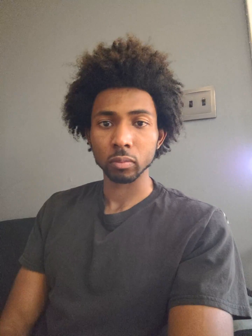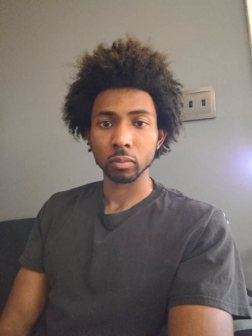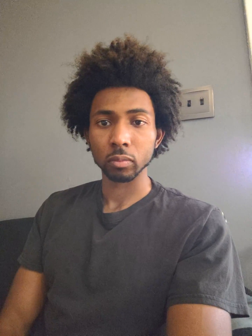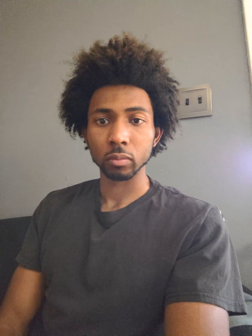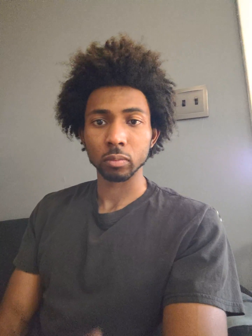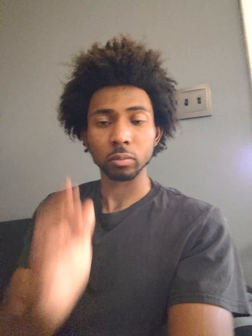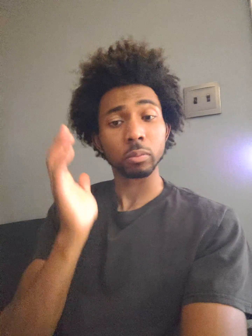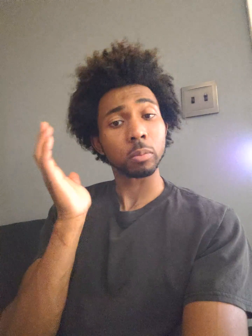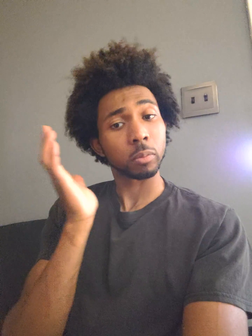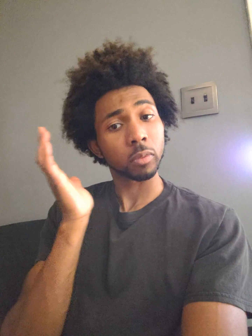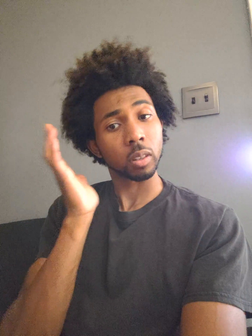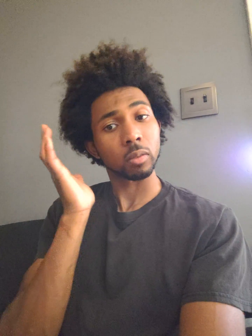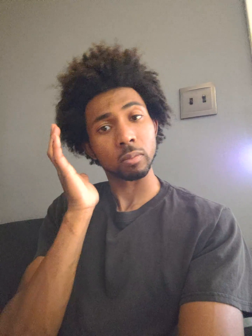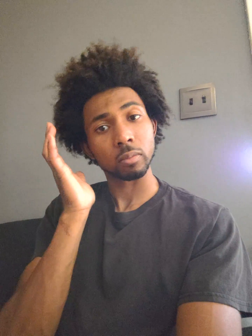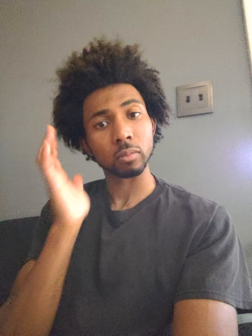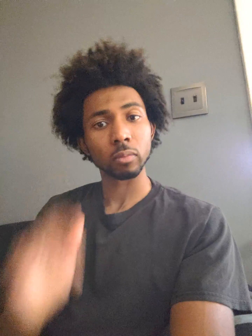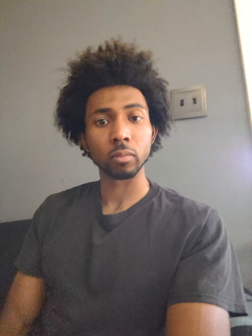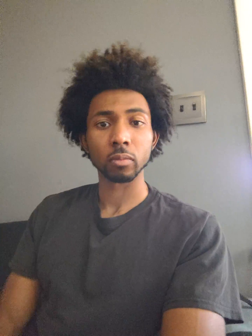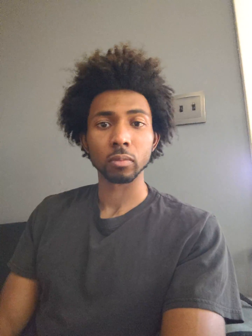pillow